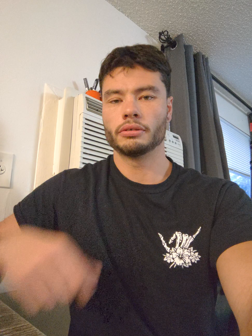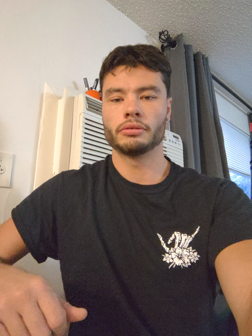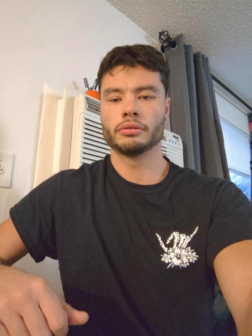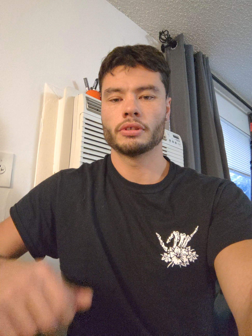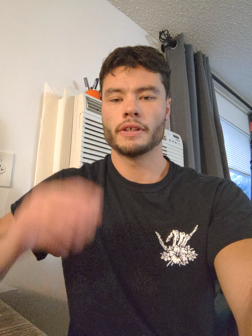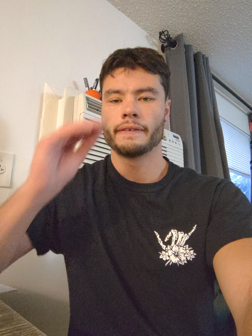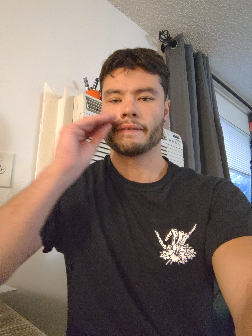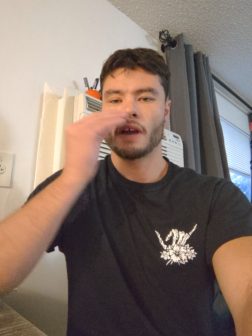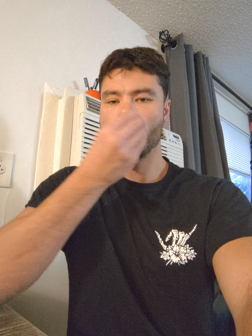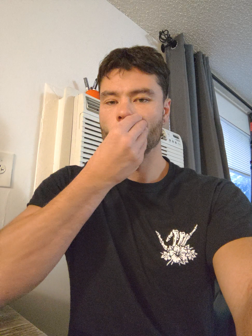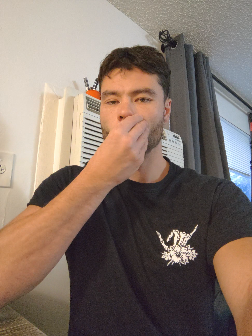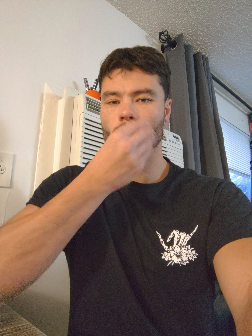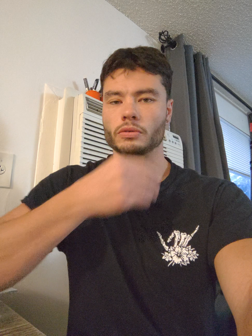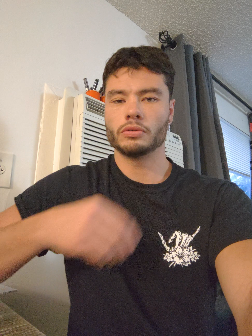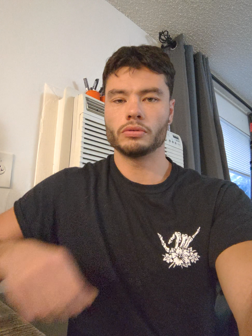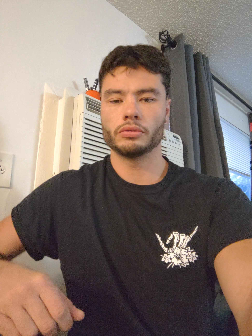flower